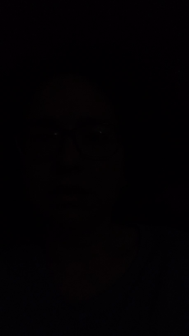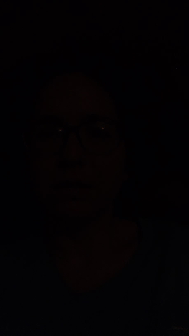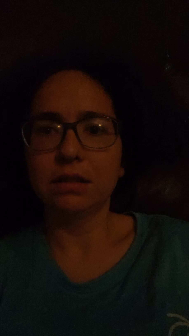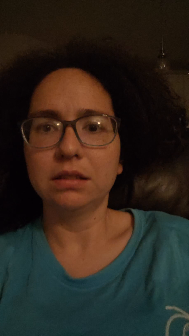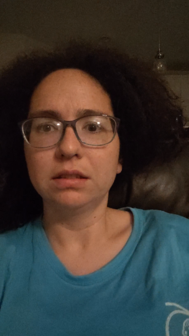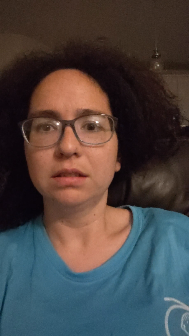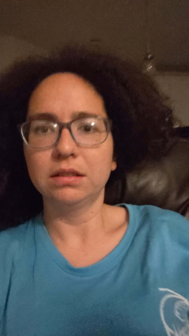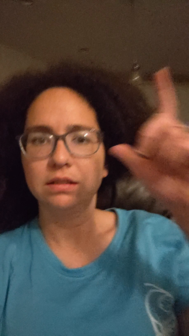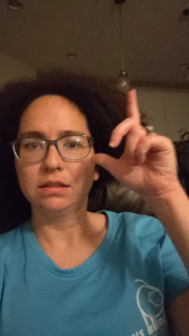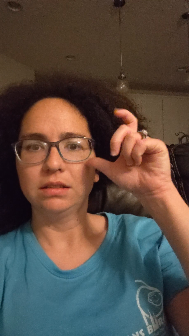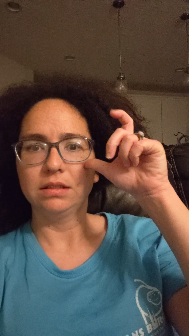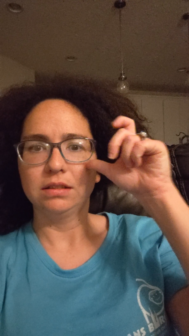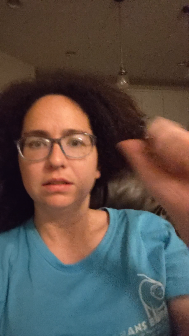camera